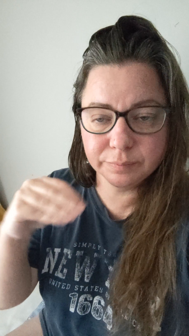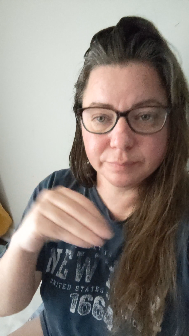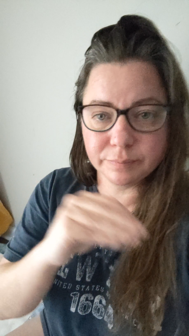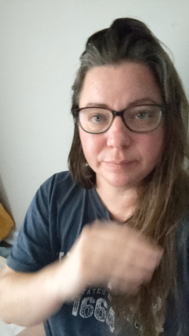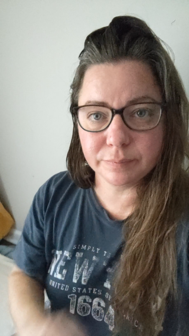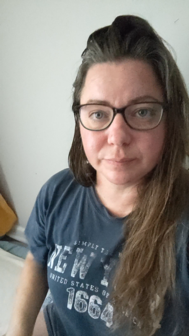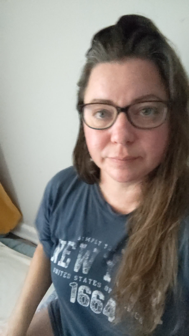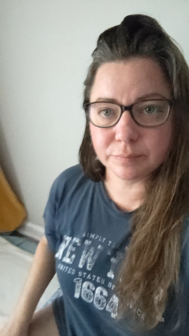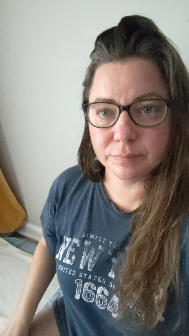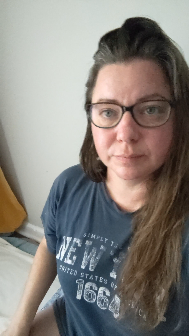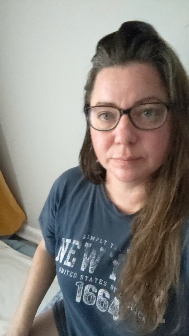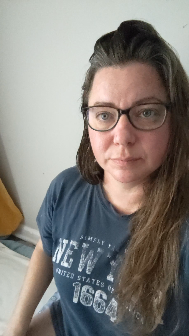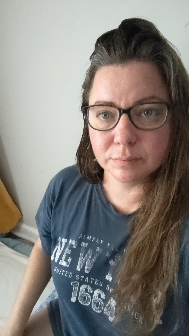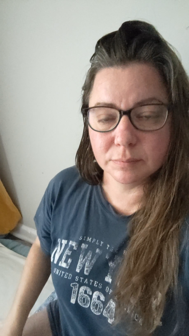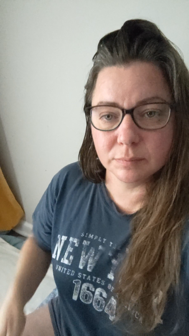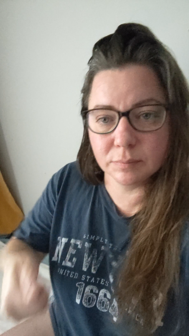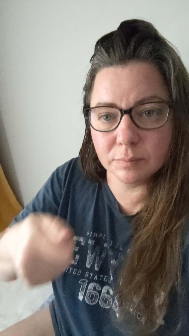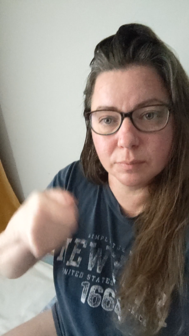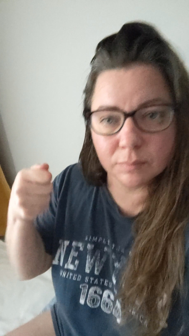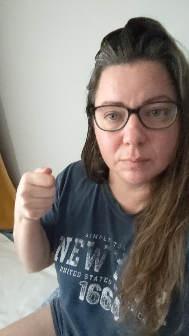pull